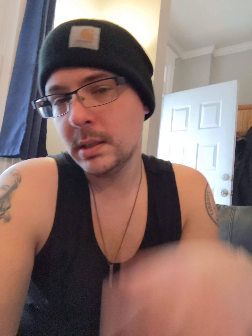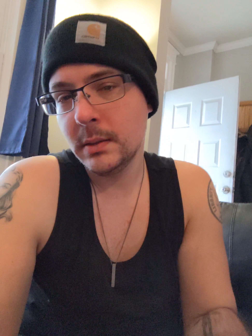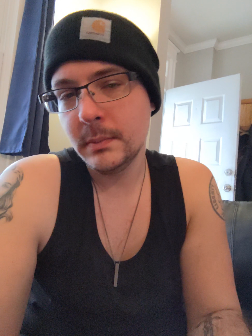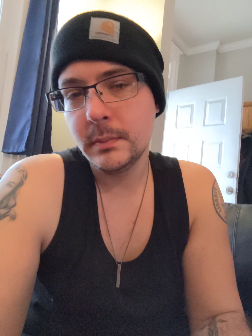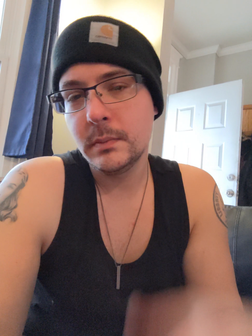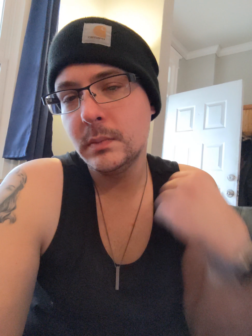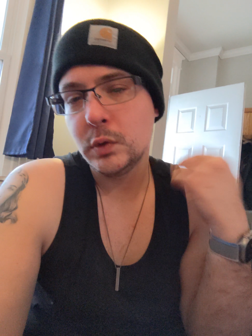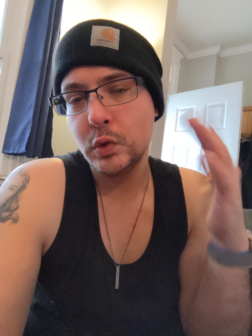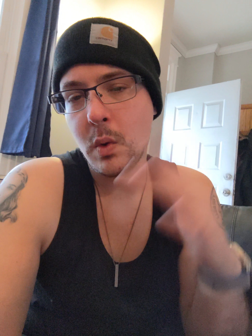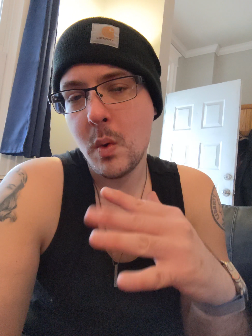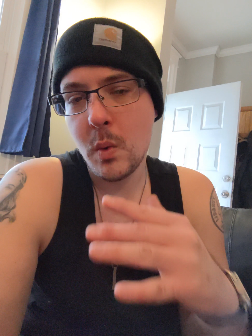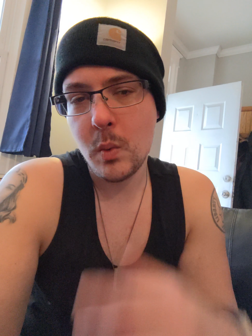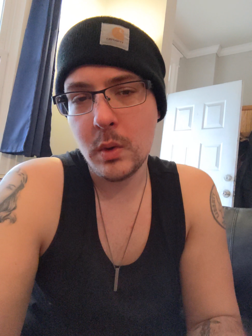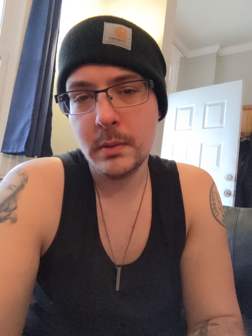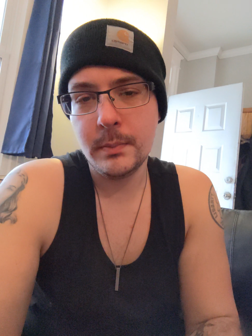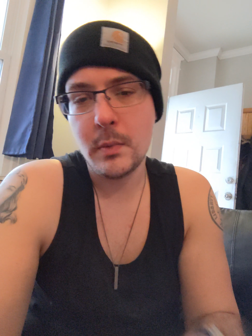snow